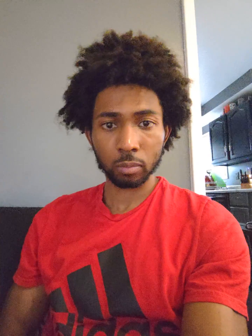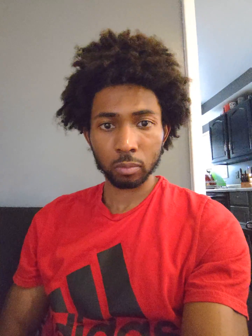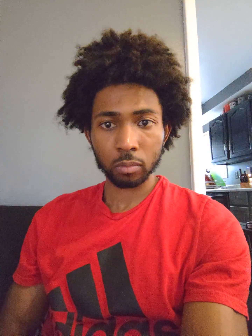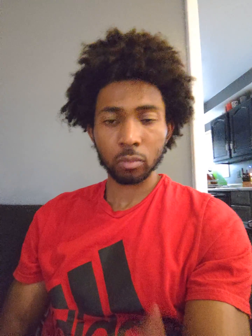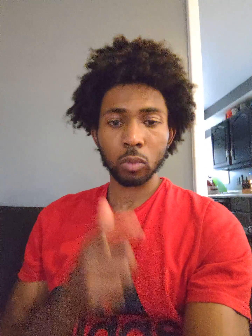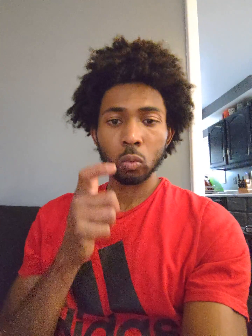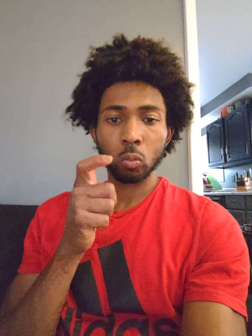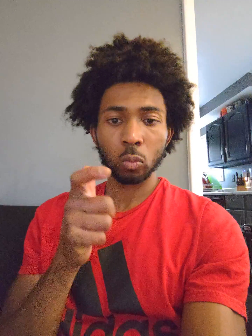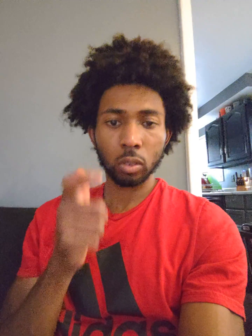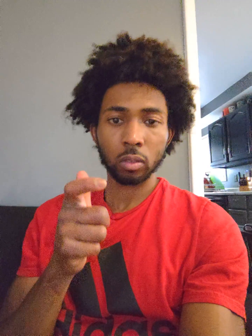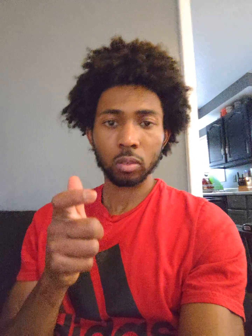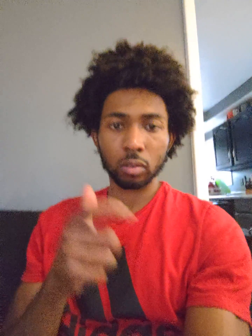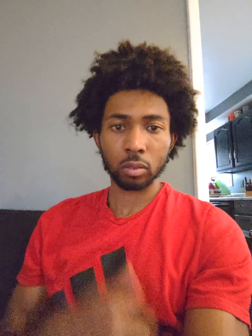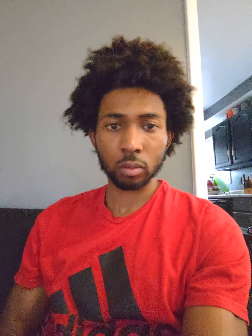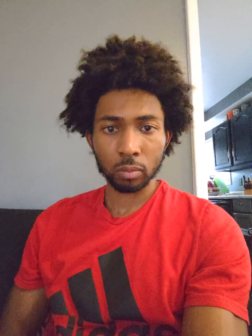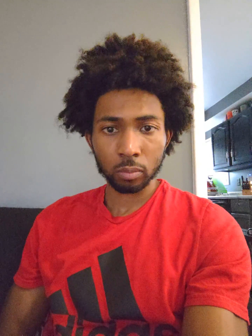run